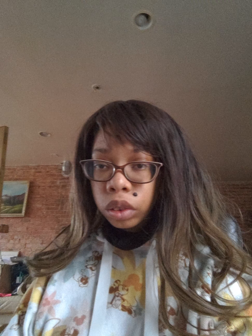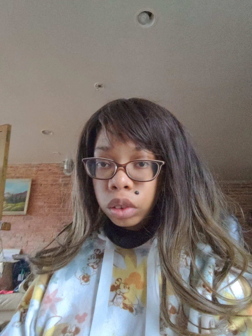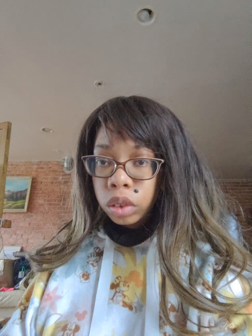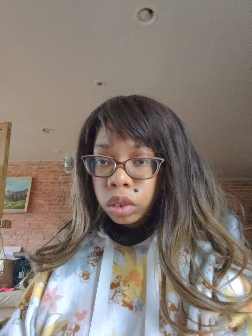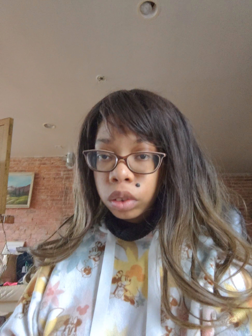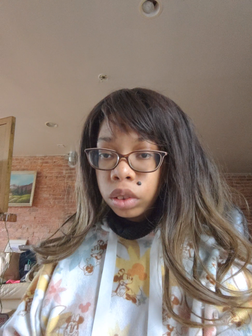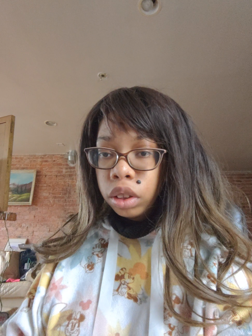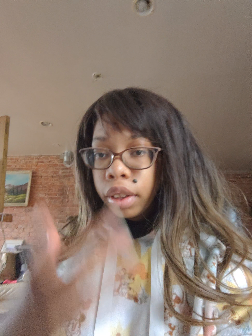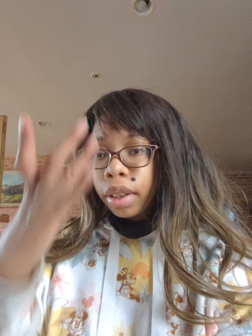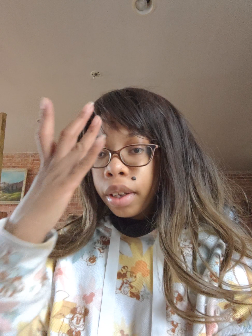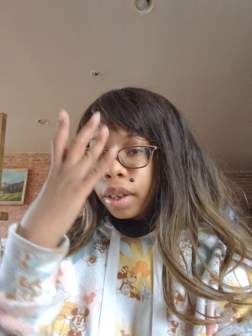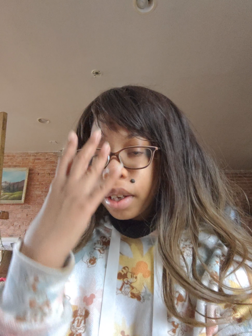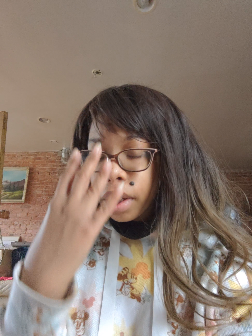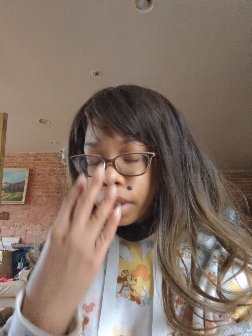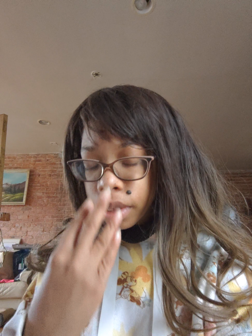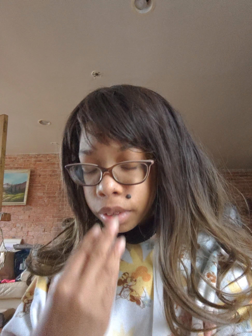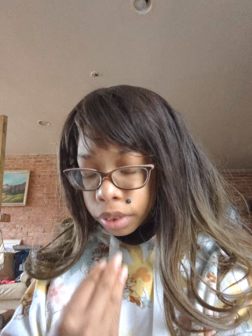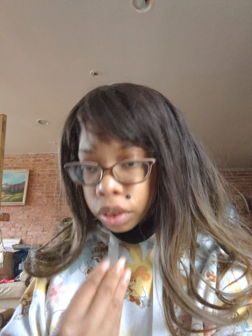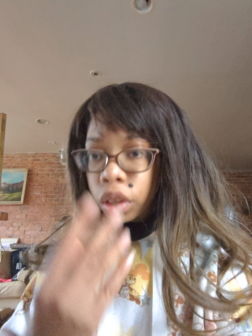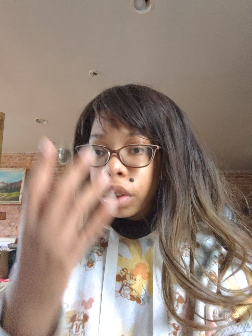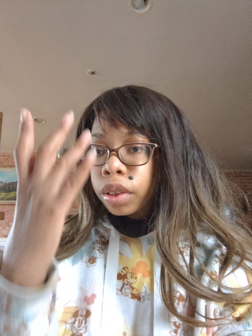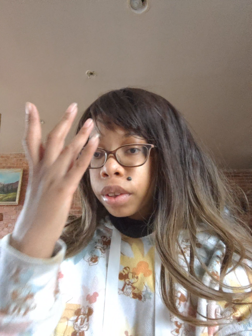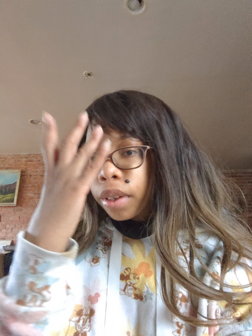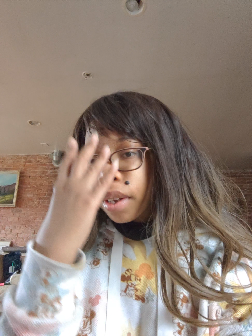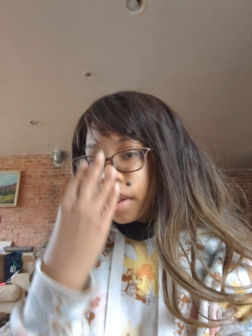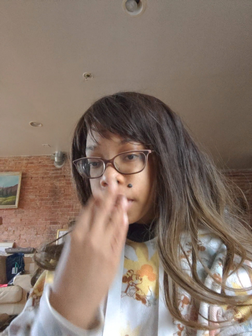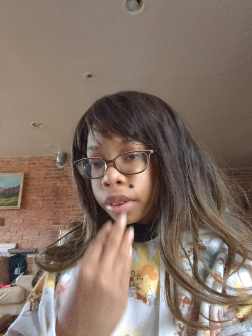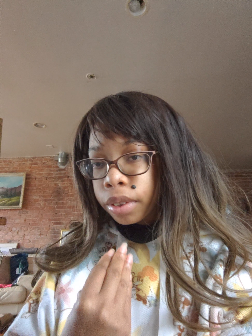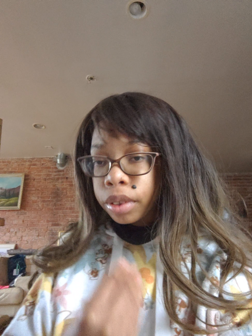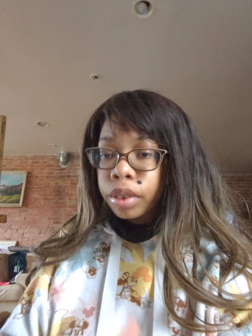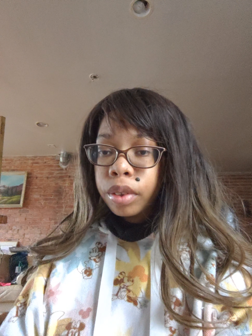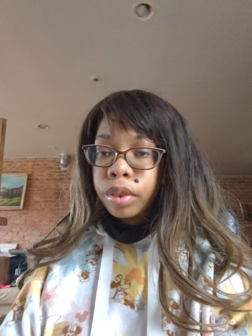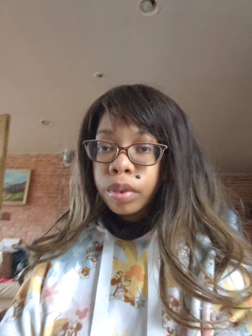sleep